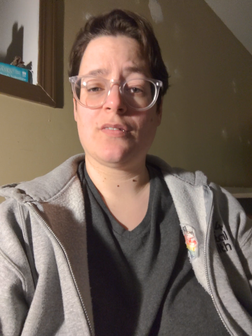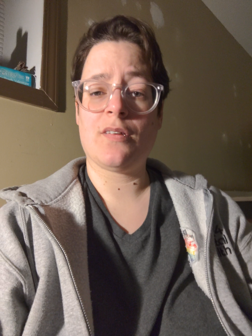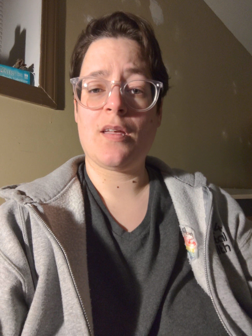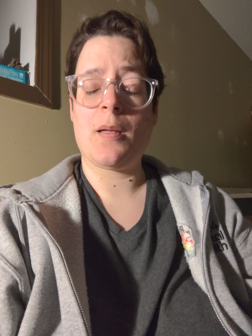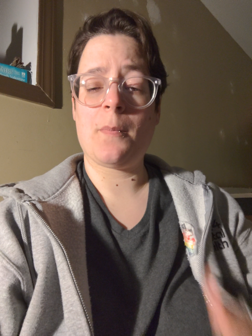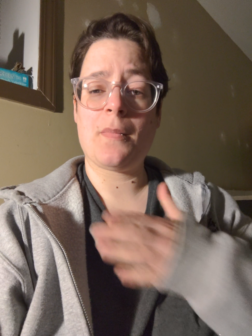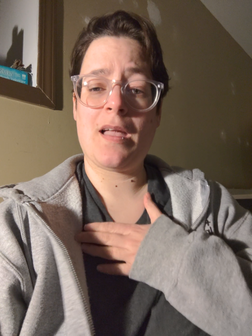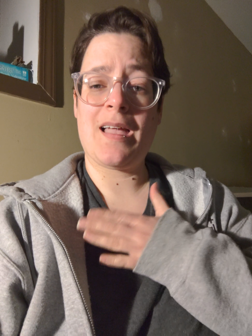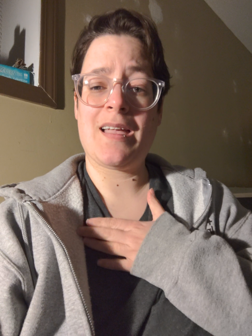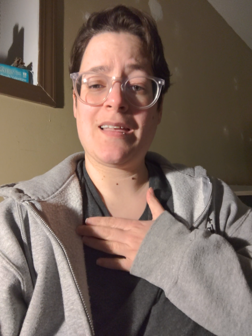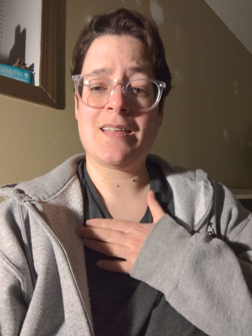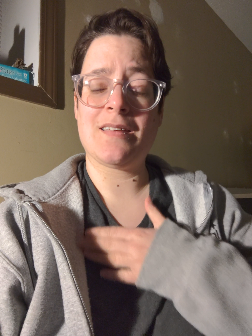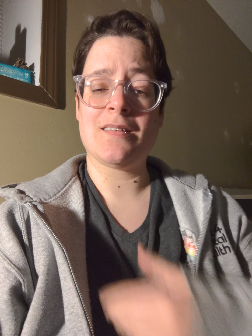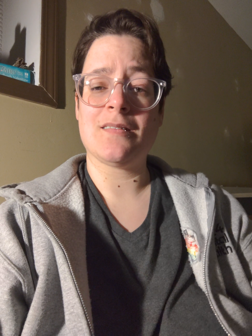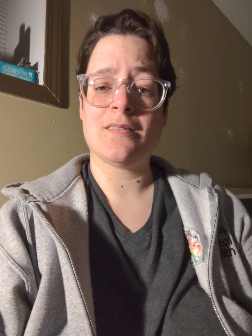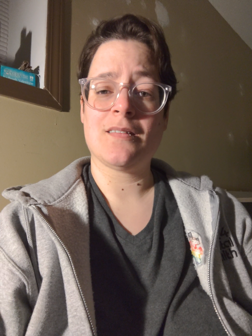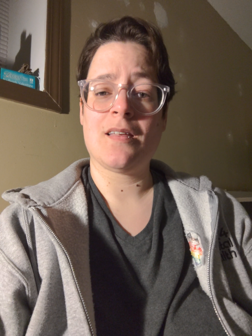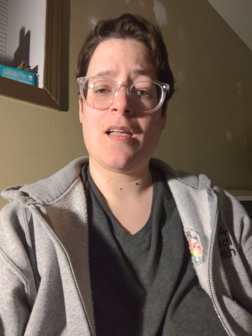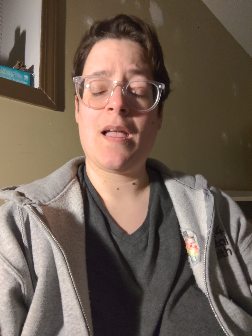my